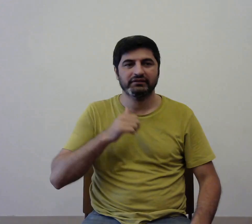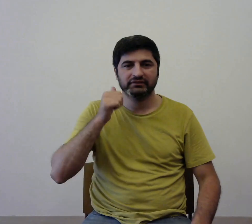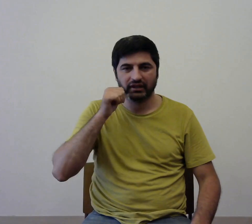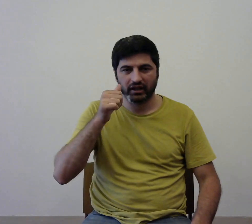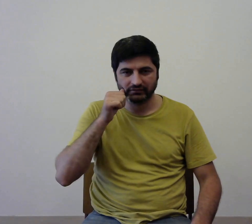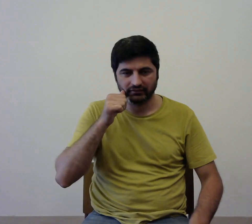sabah